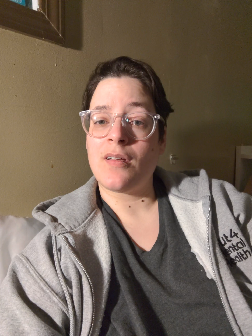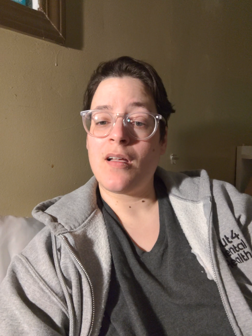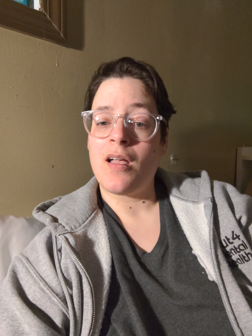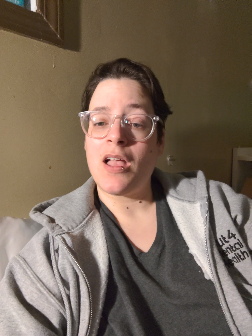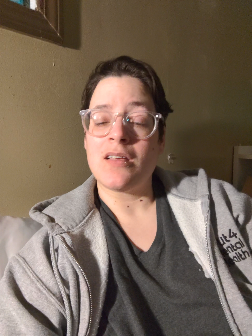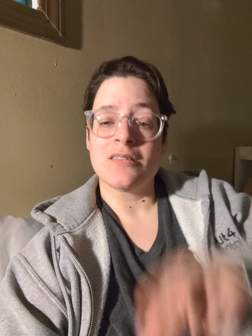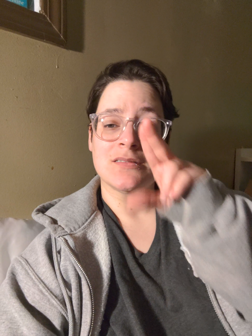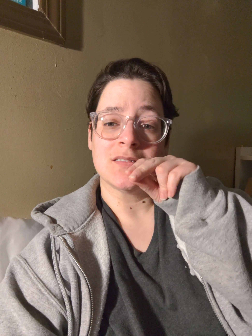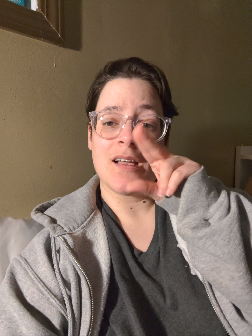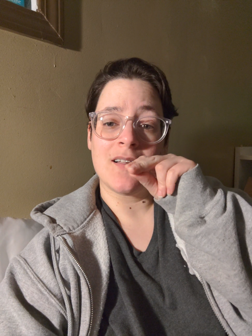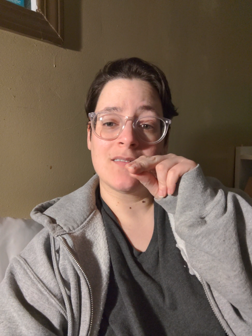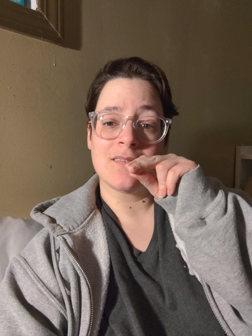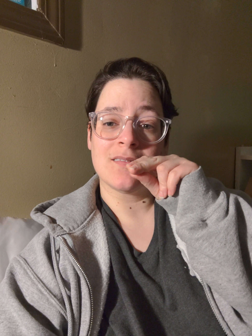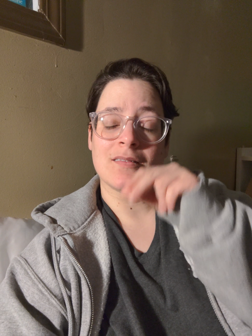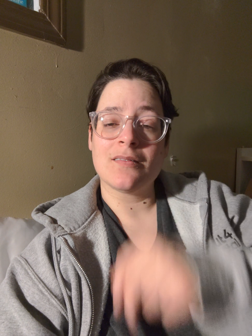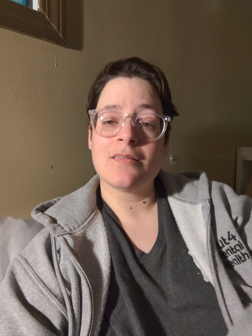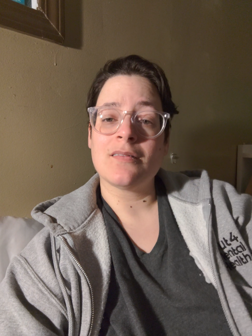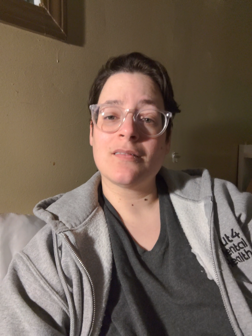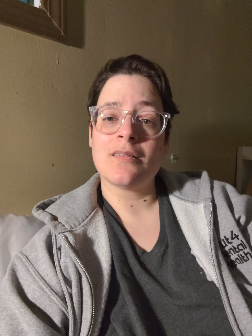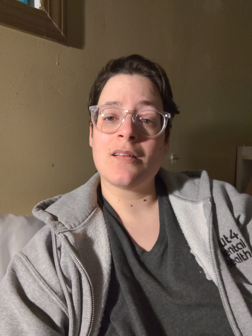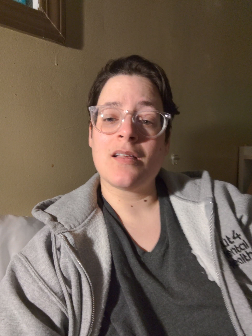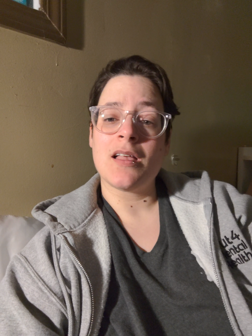duck